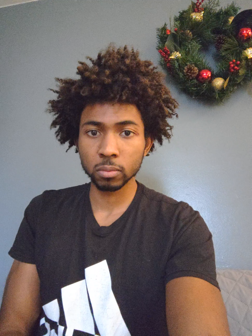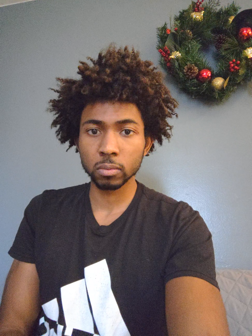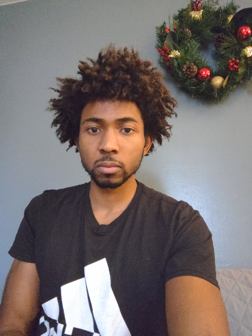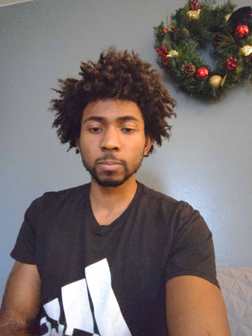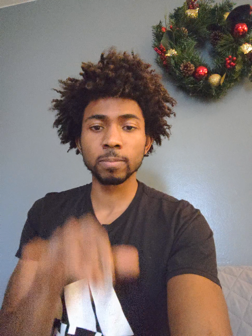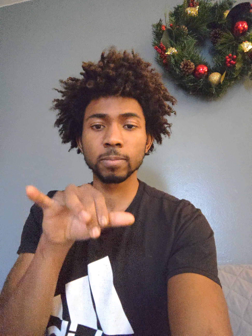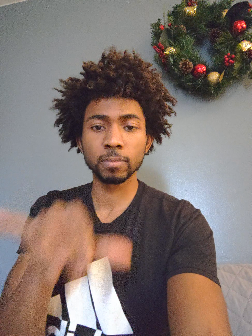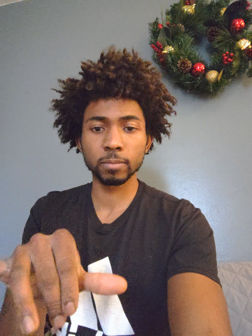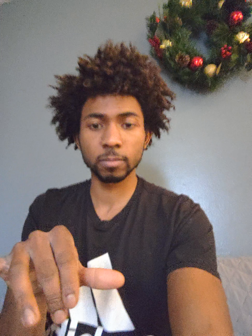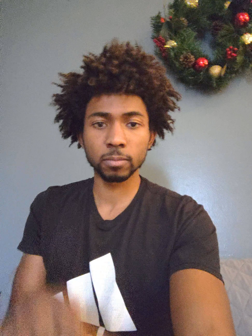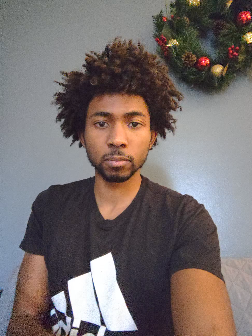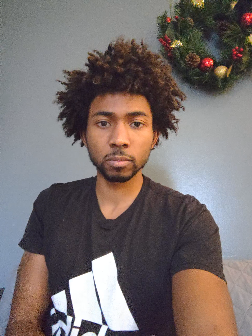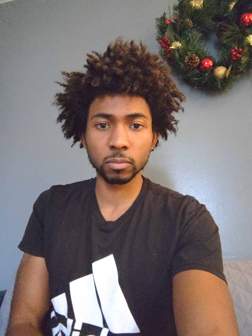stay